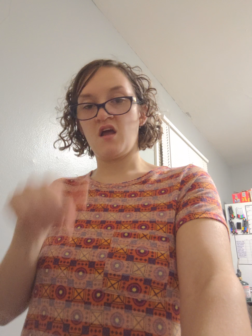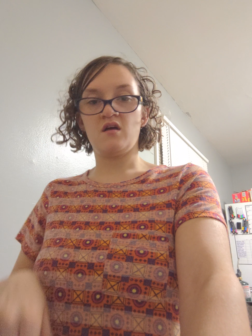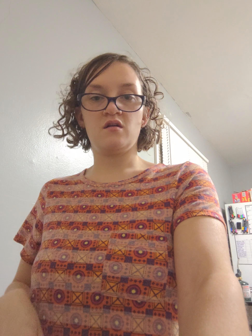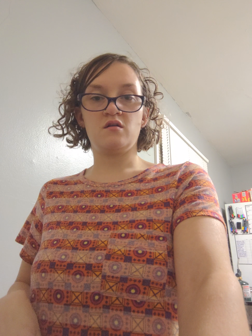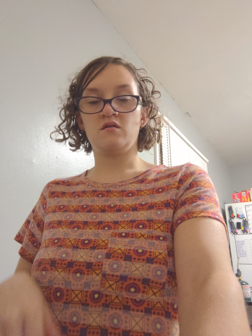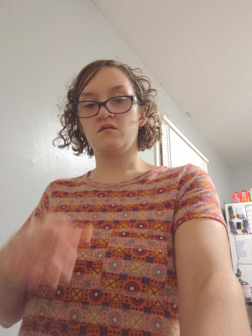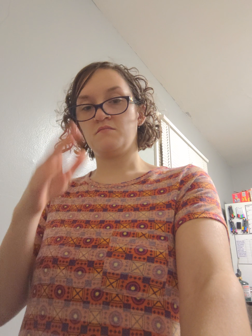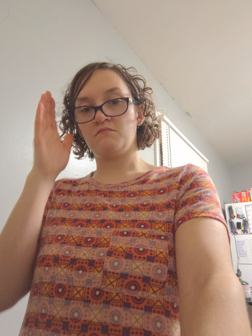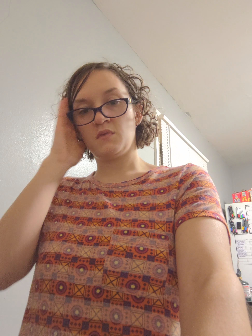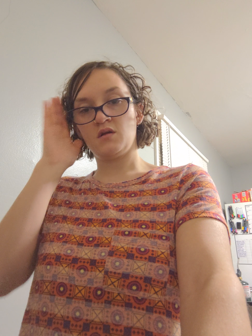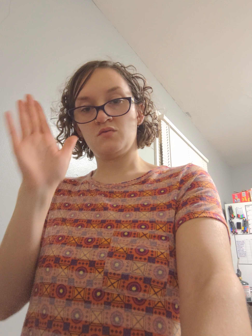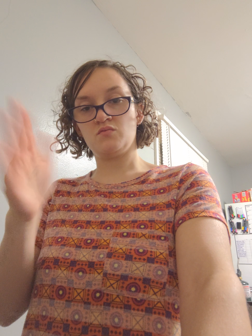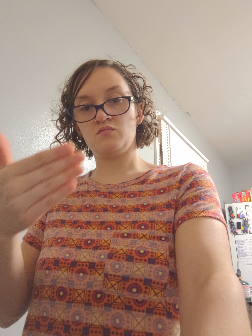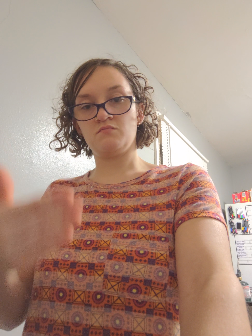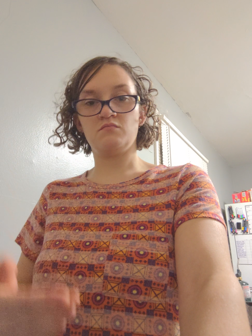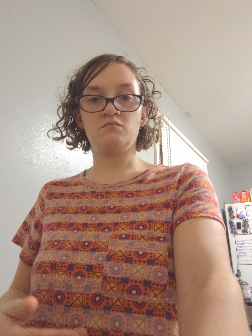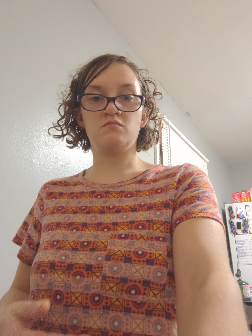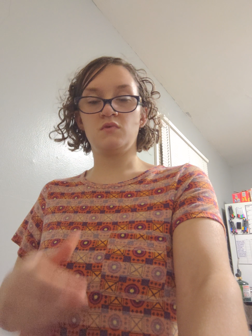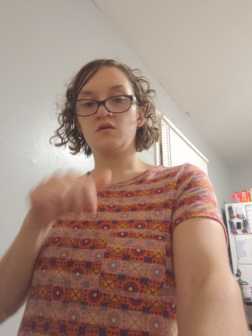bedroom